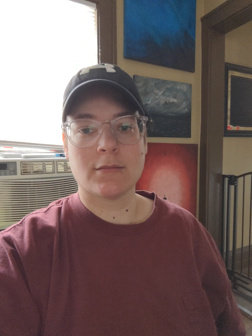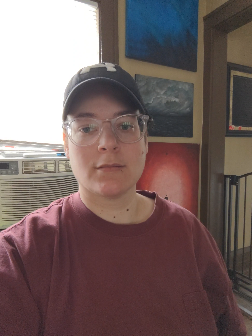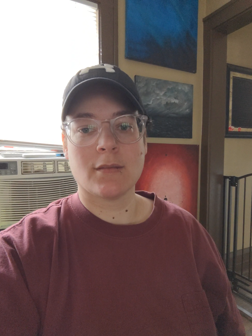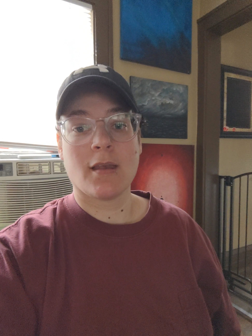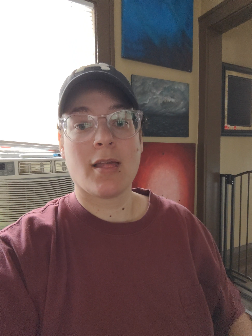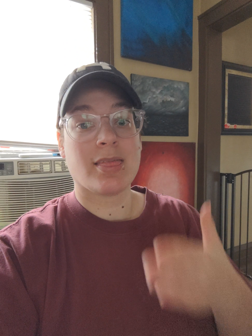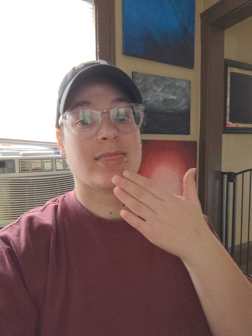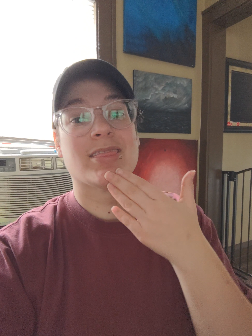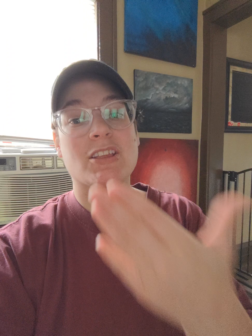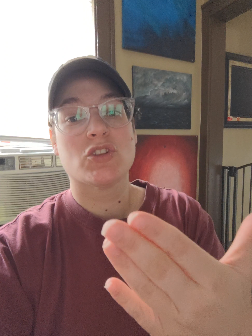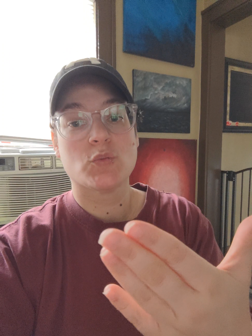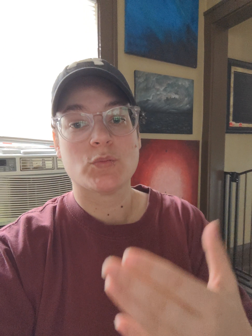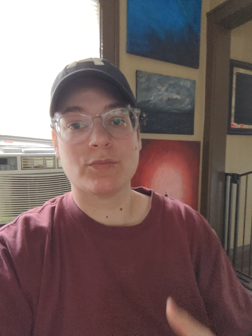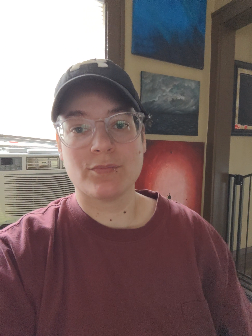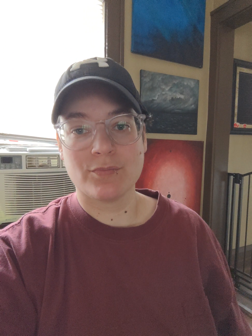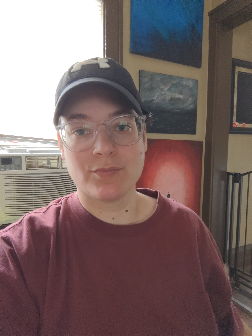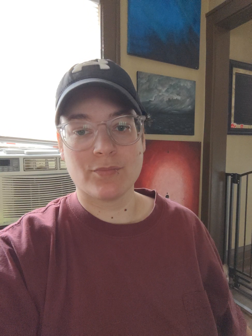thank you